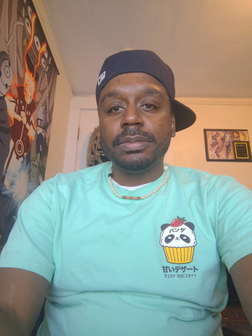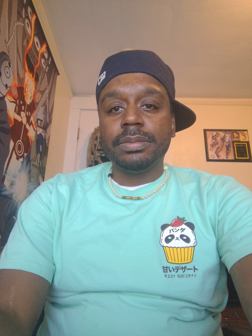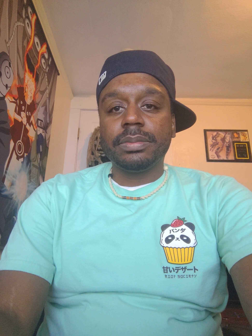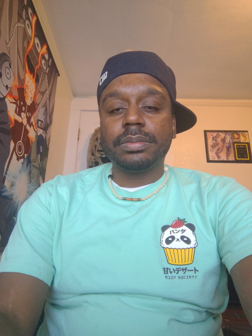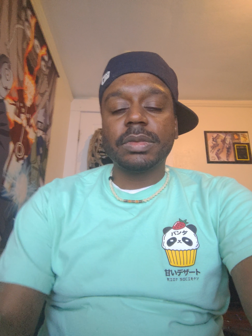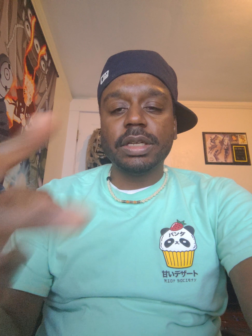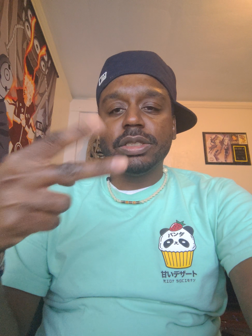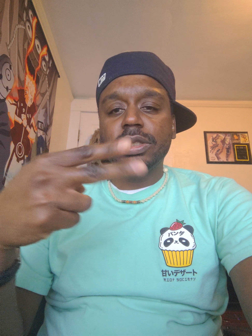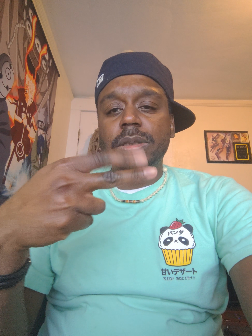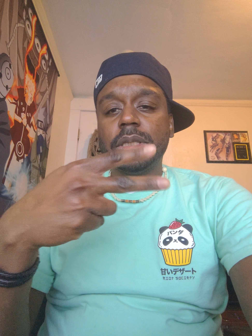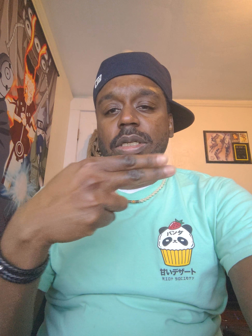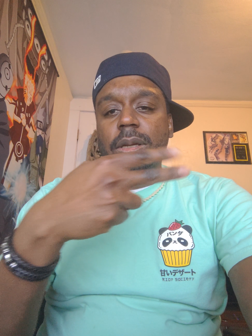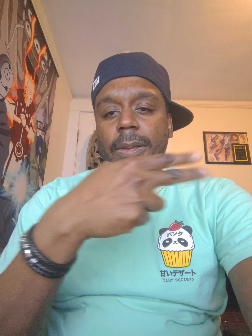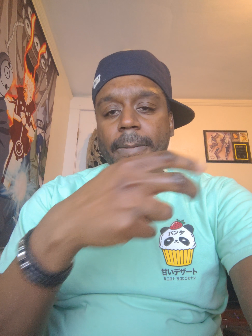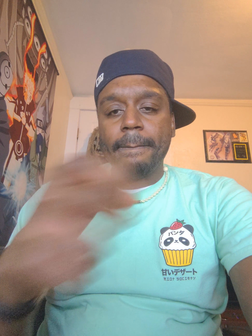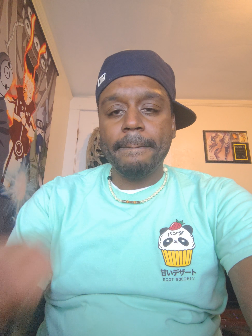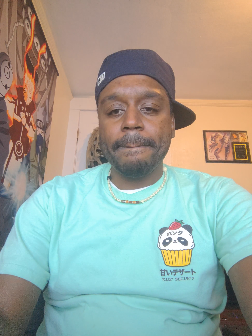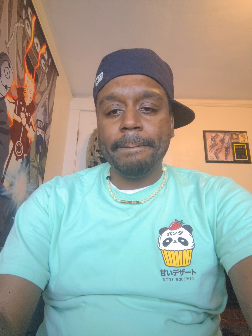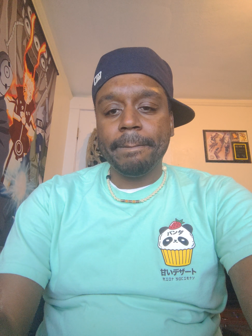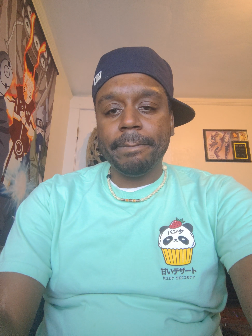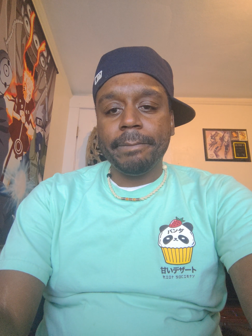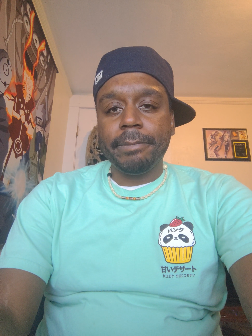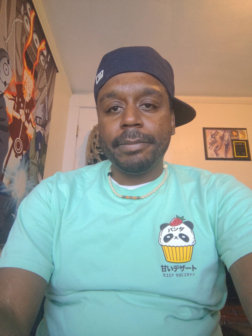scissors